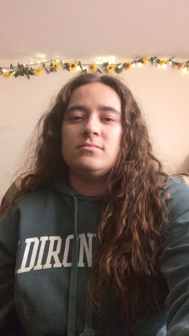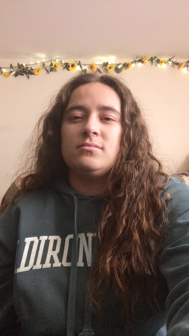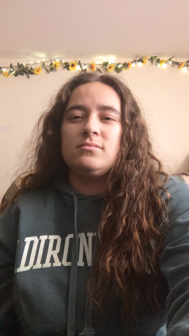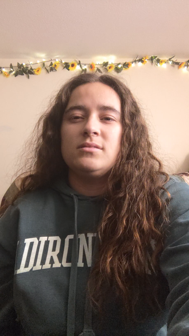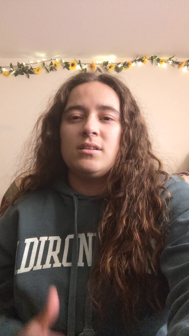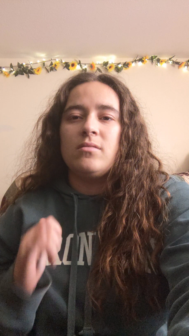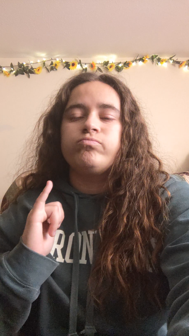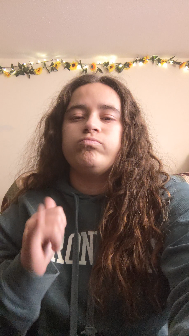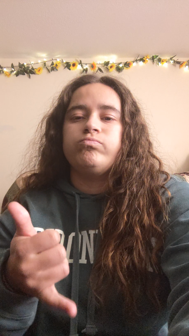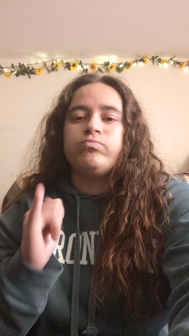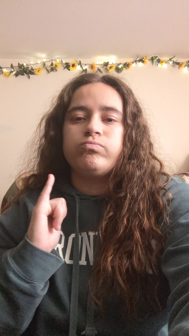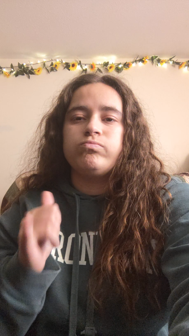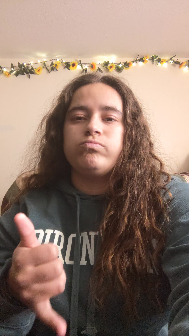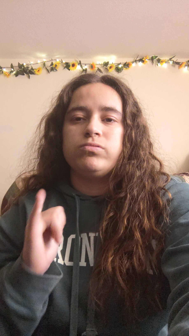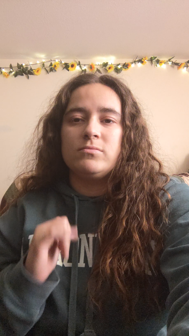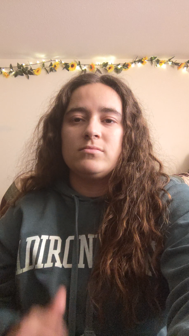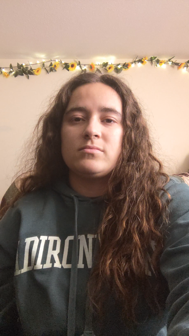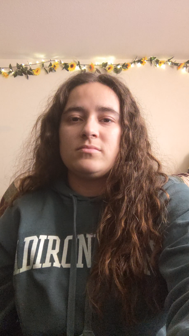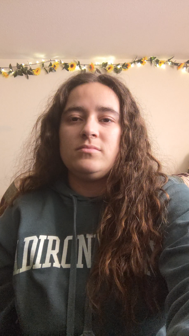rocking chair